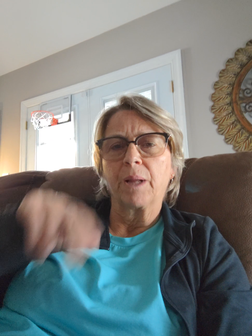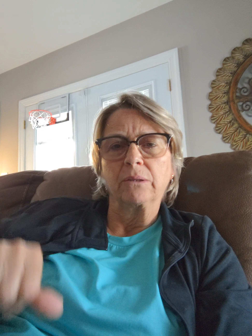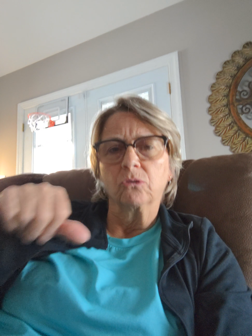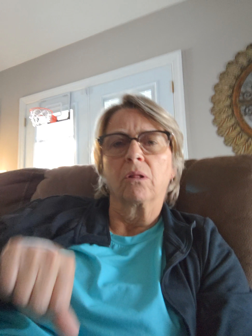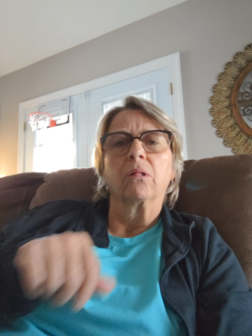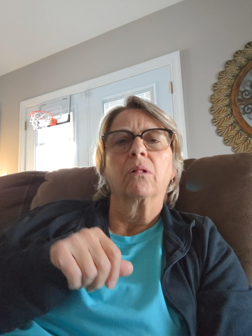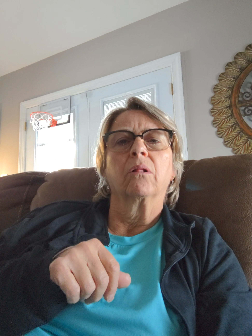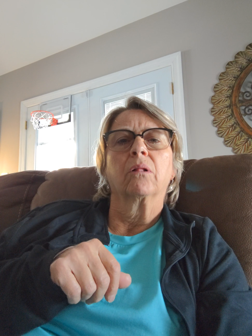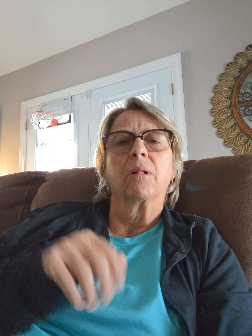puzzle